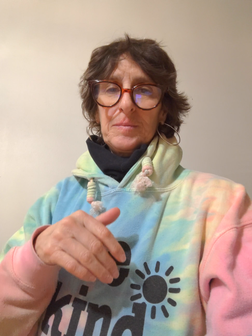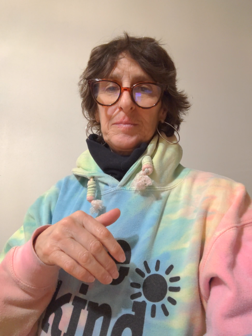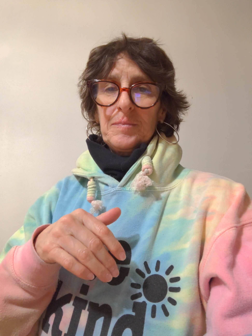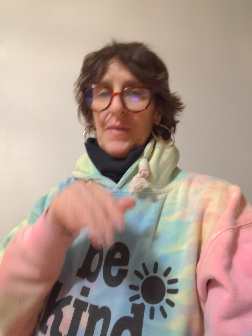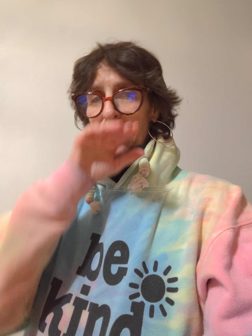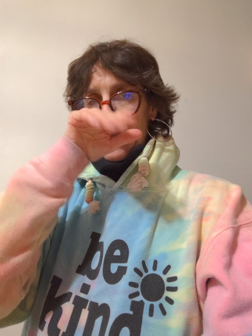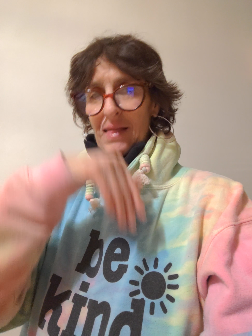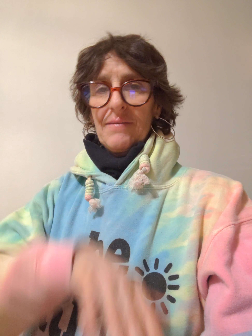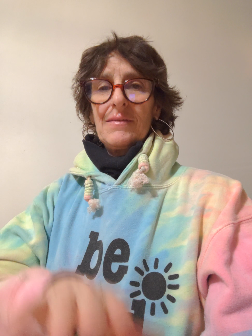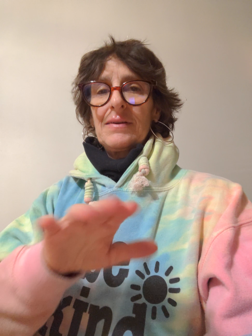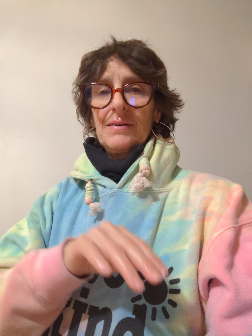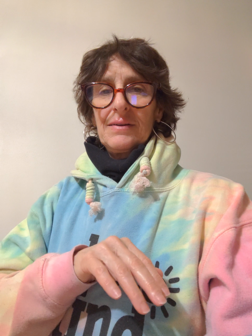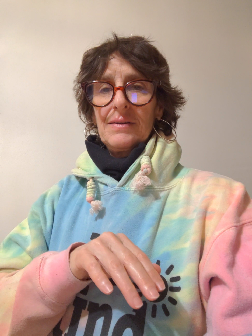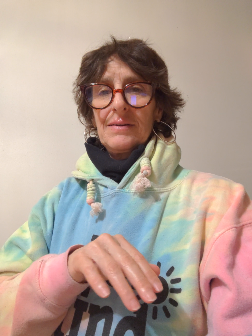elephant